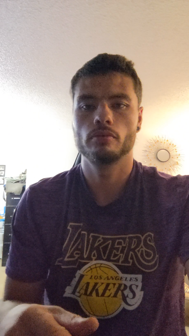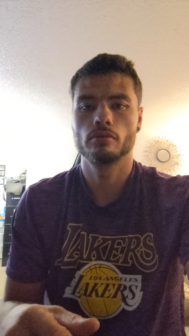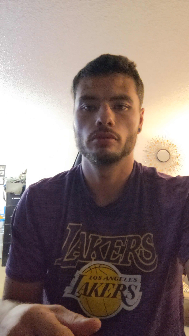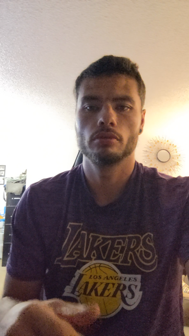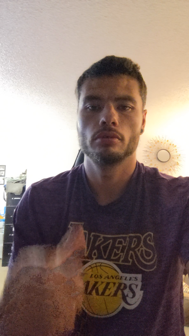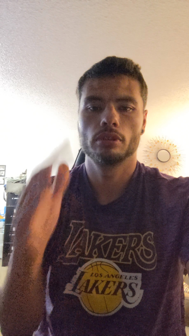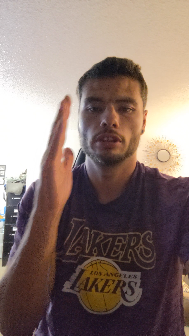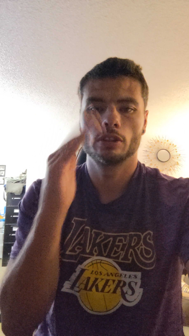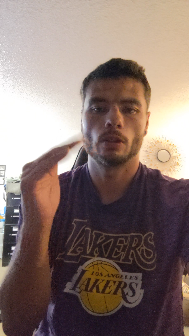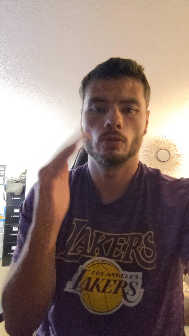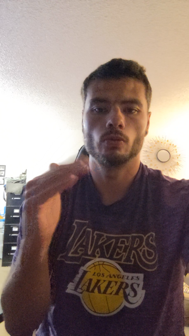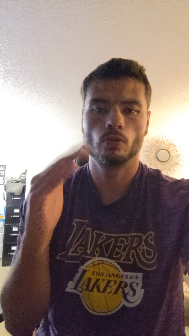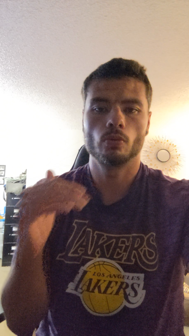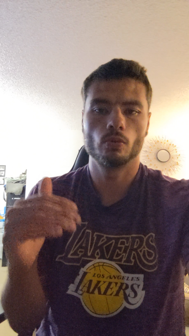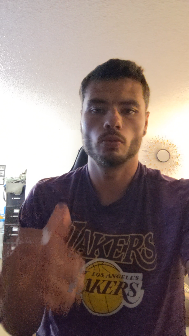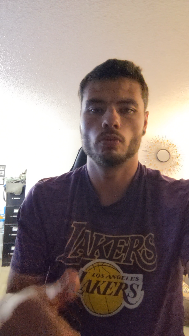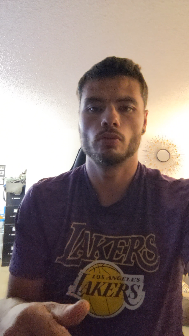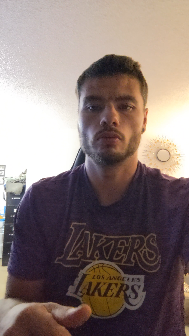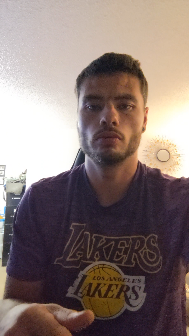downtown